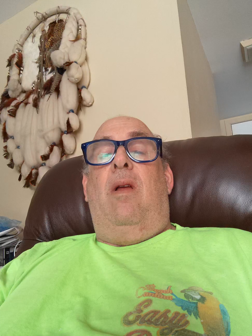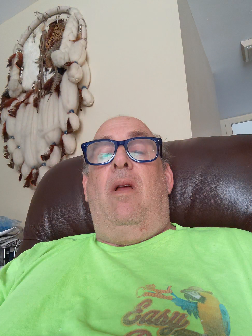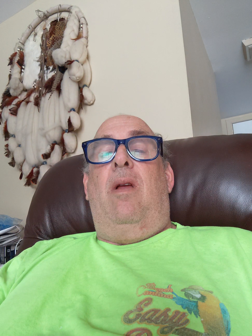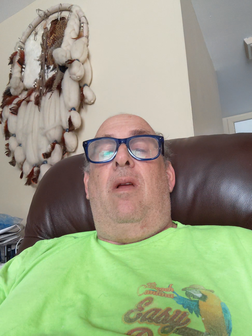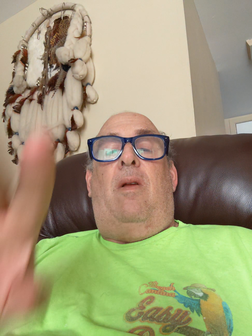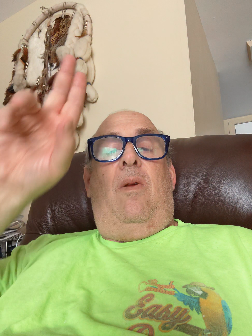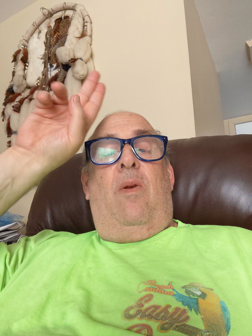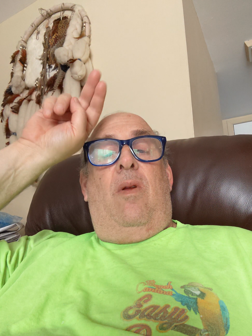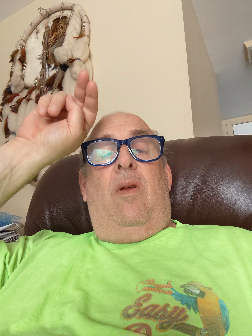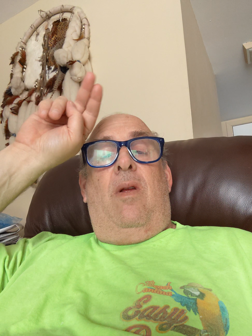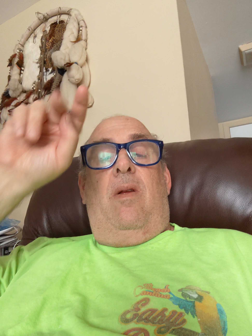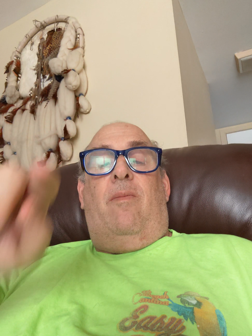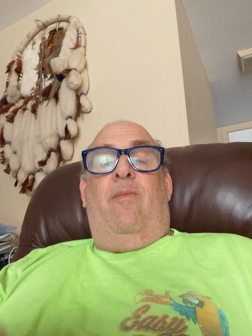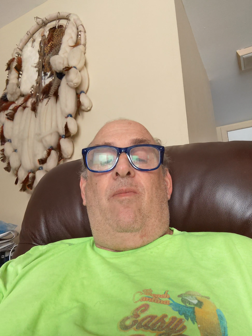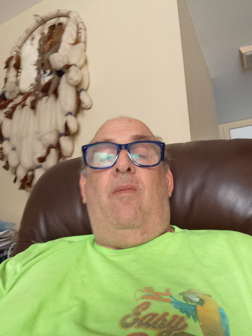horse